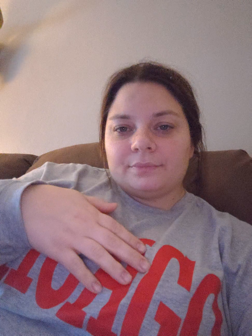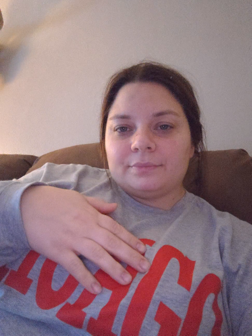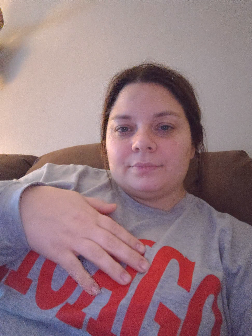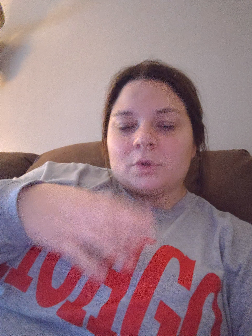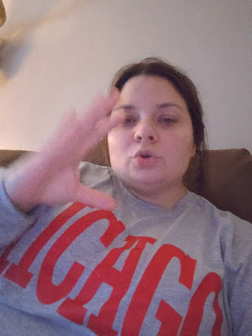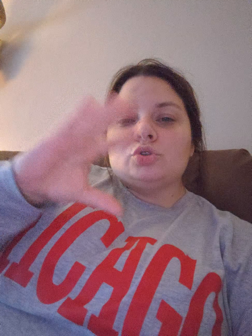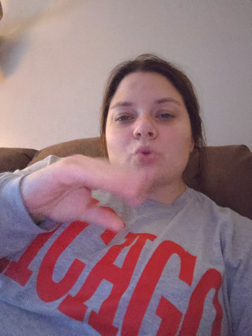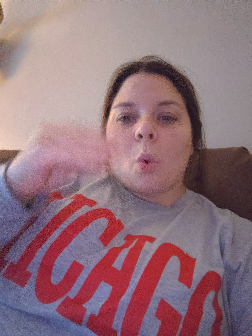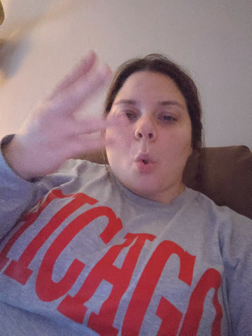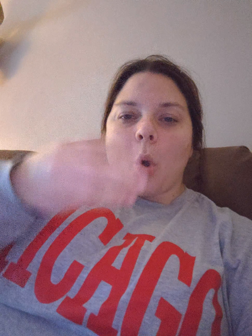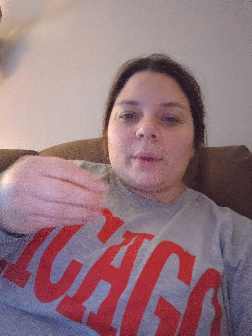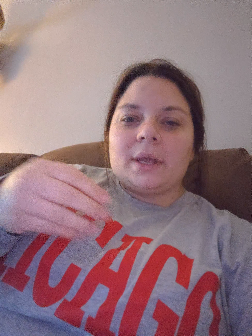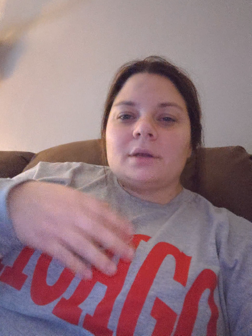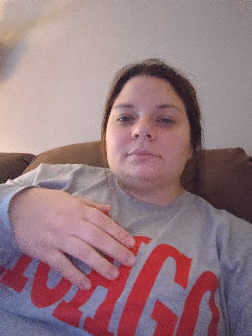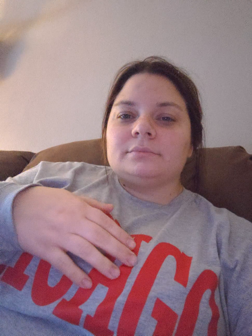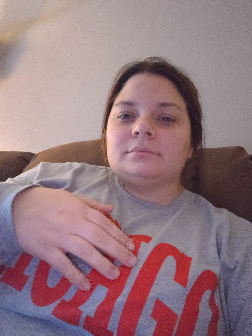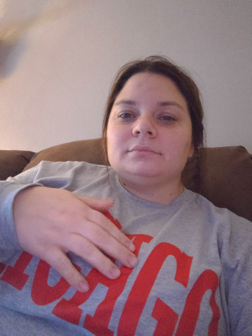story